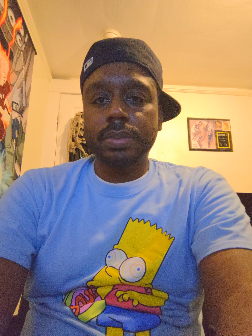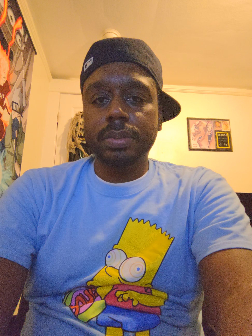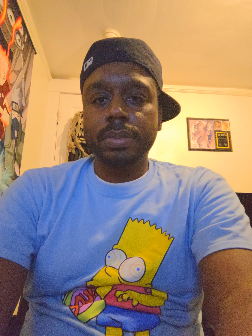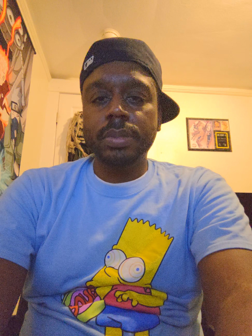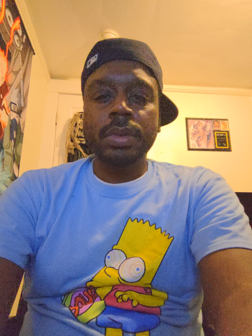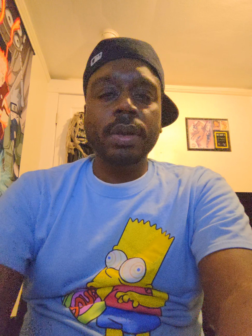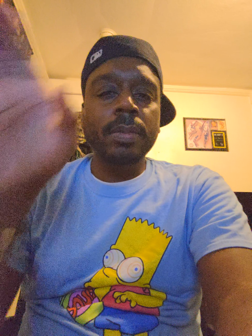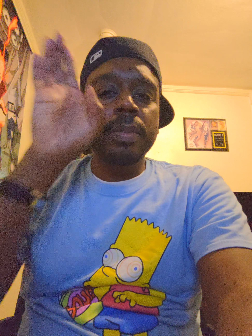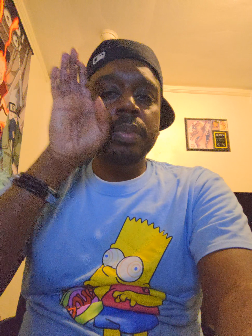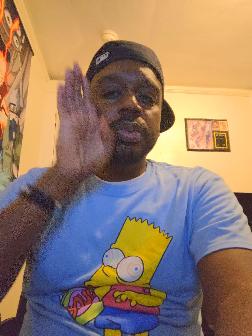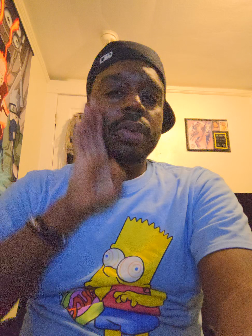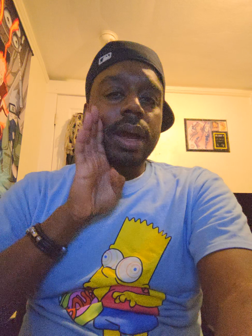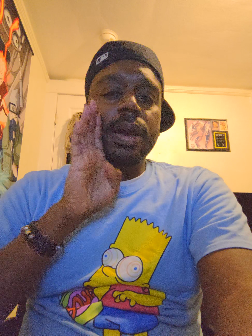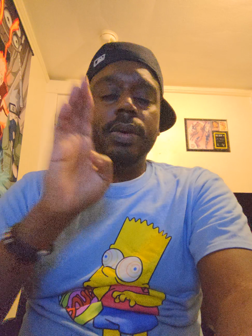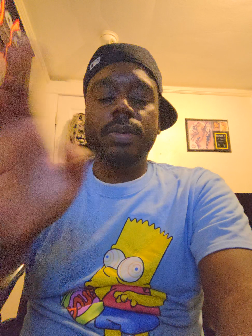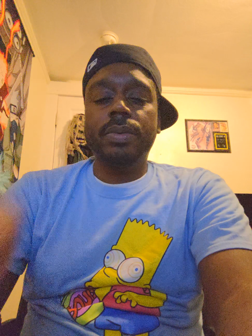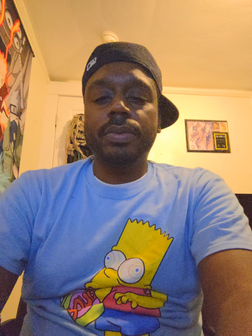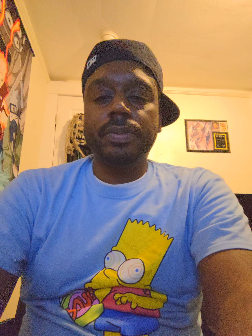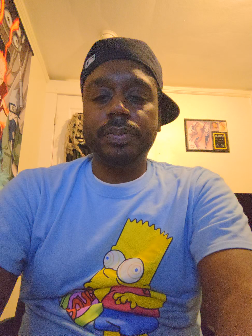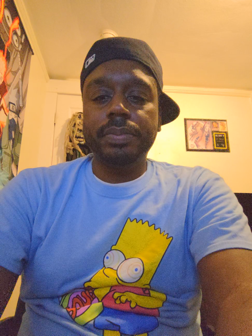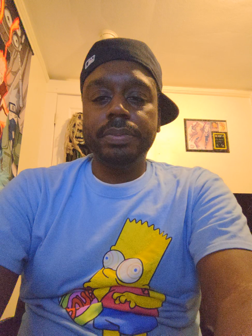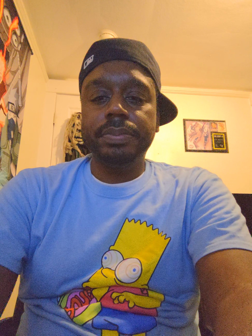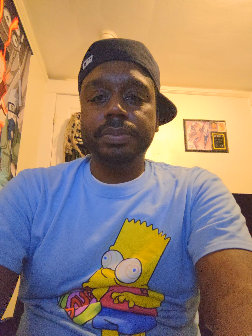brown